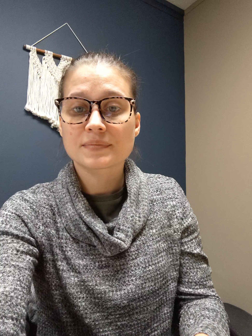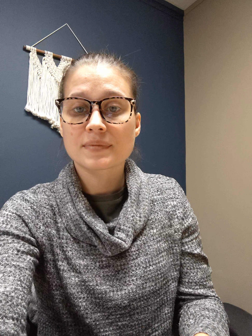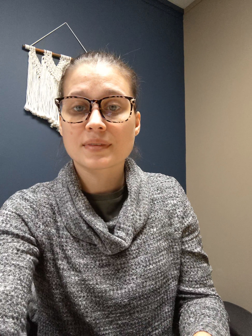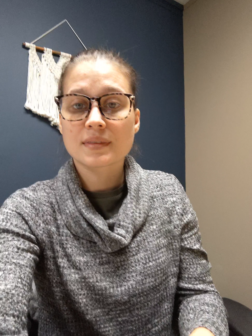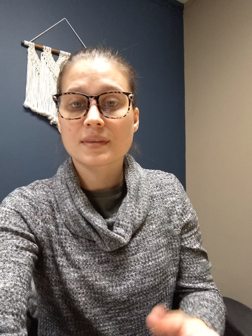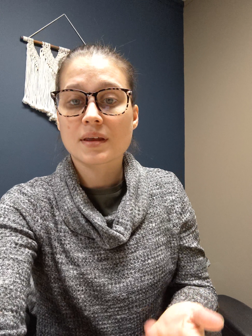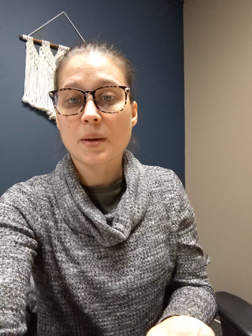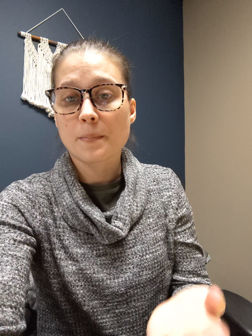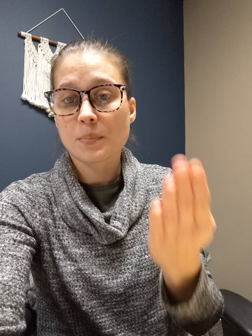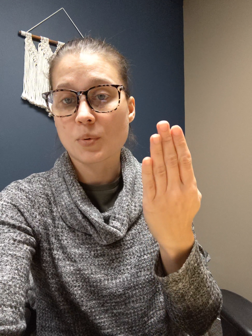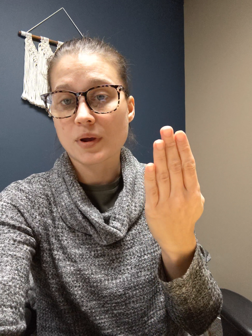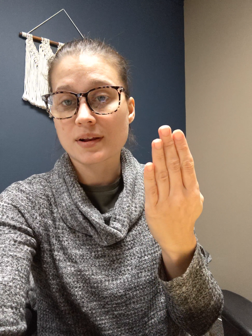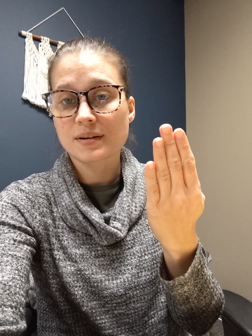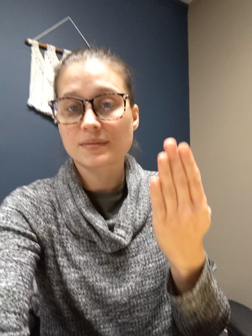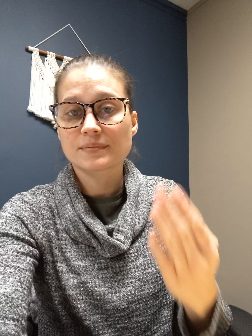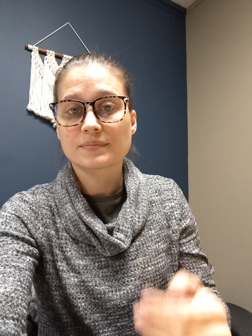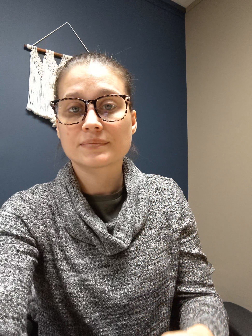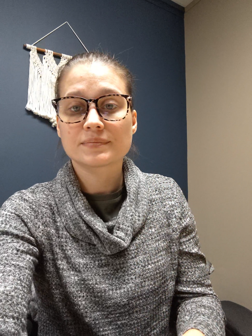morning